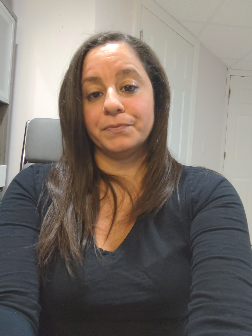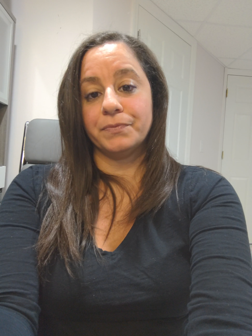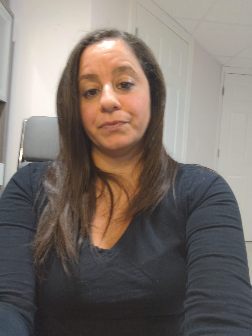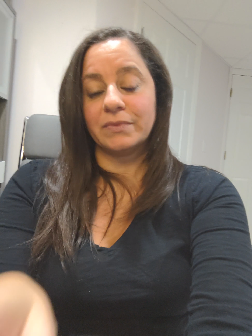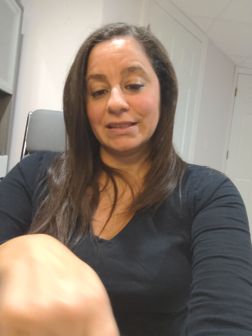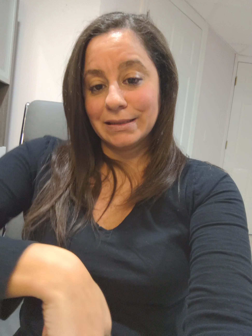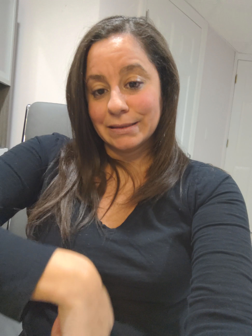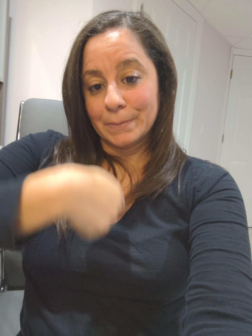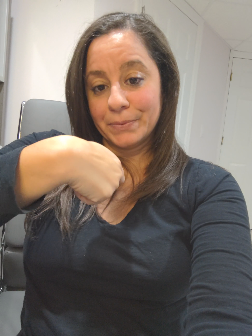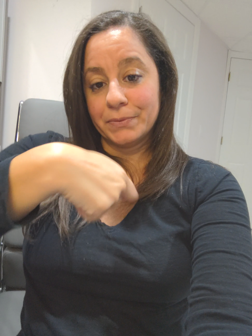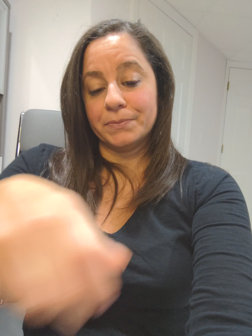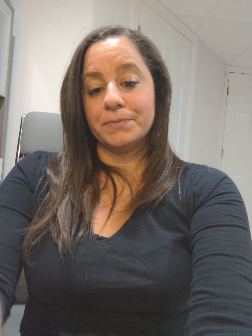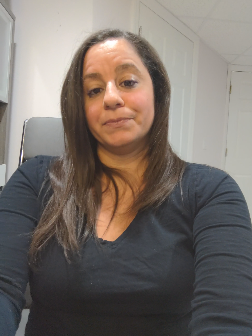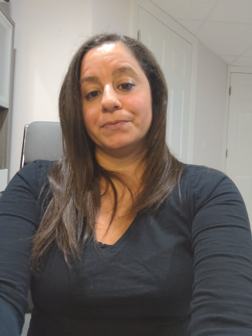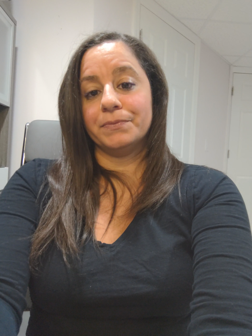zipper